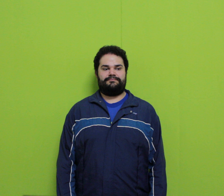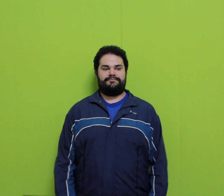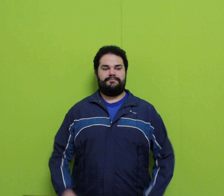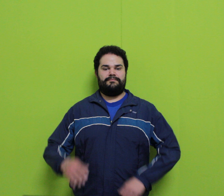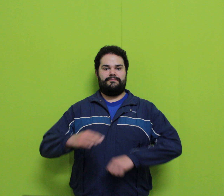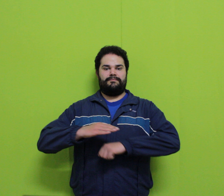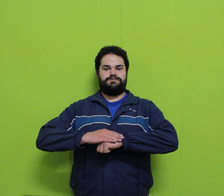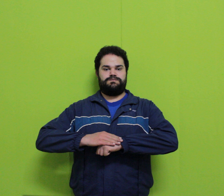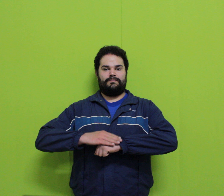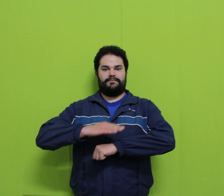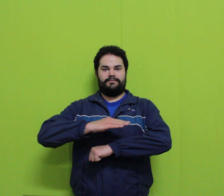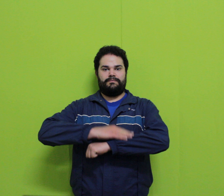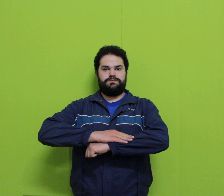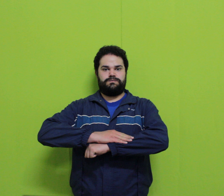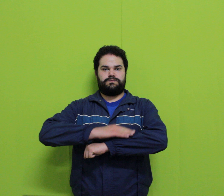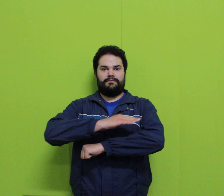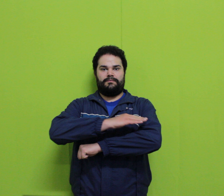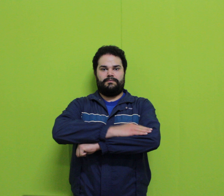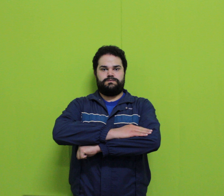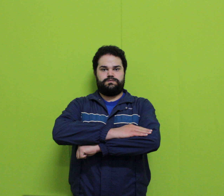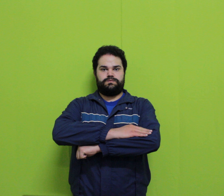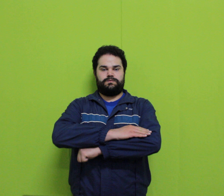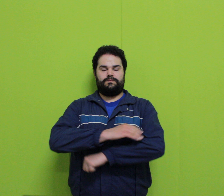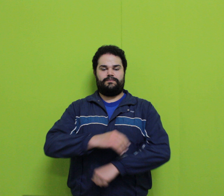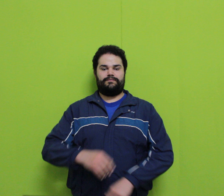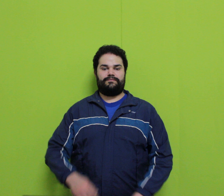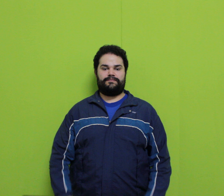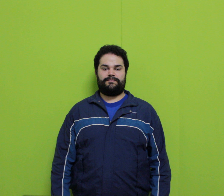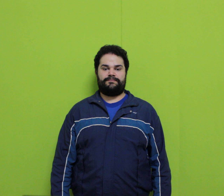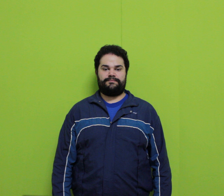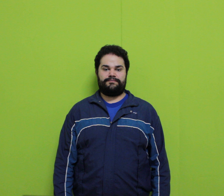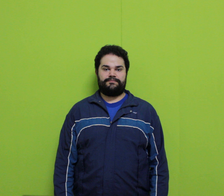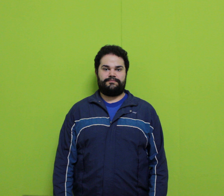sapo